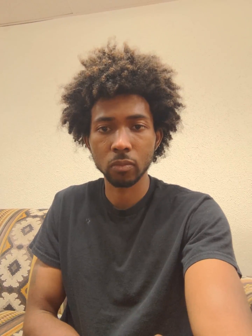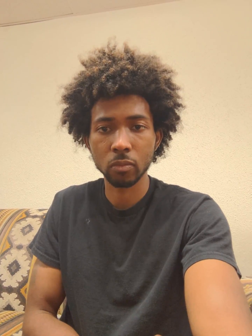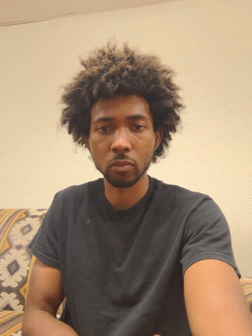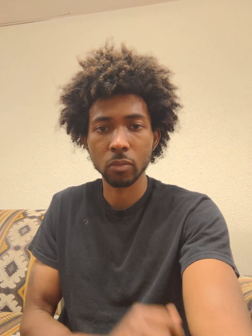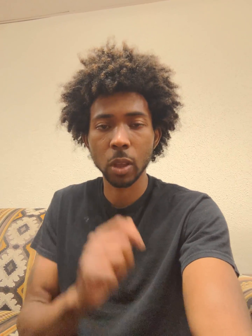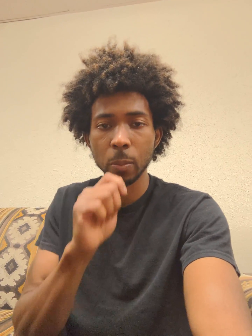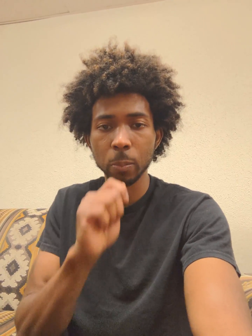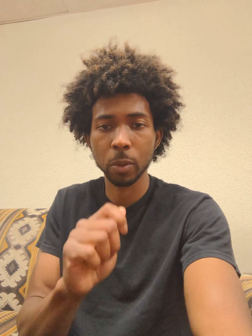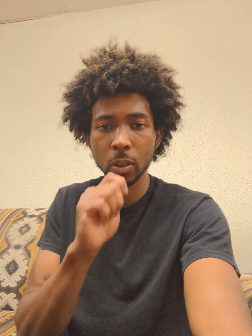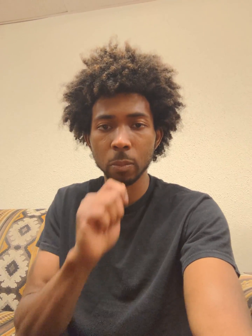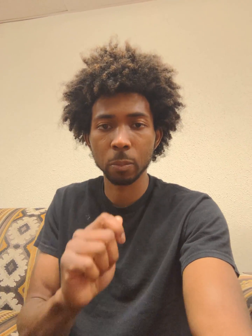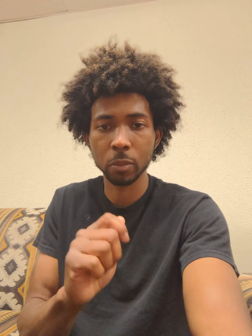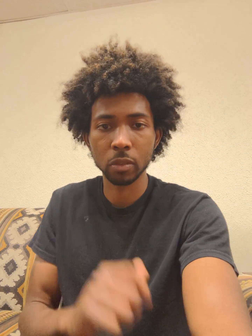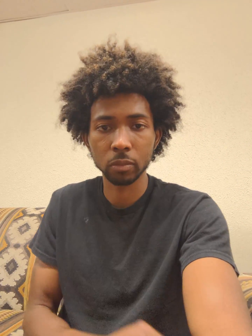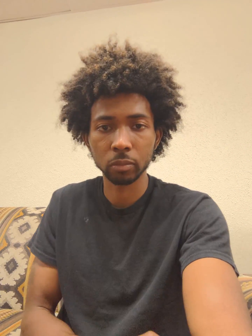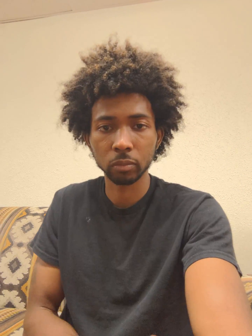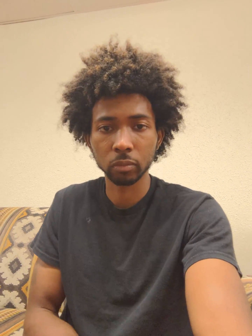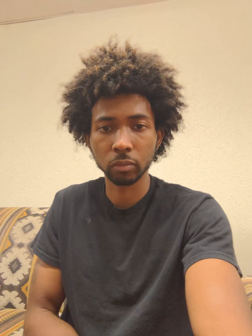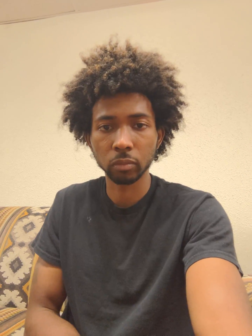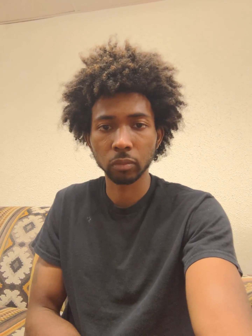popsicle